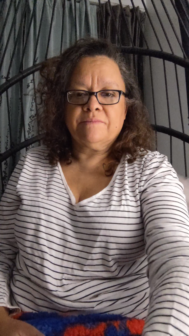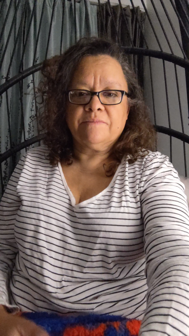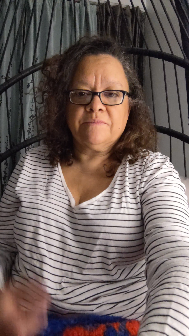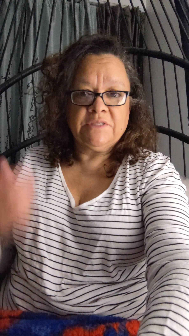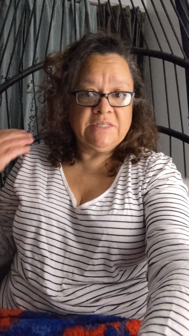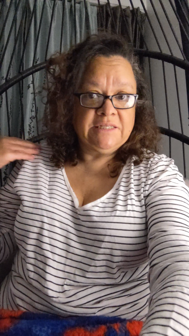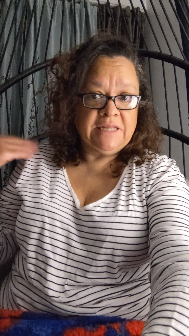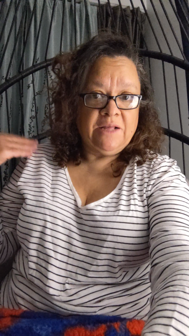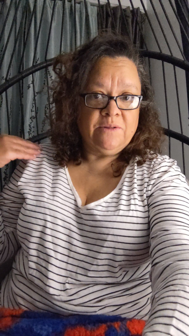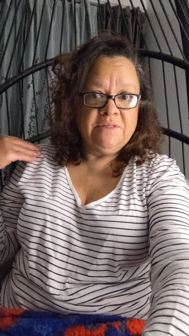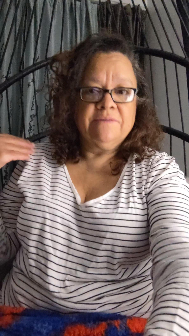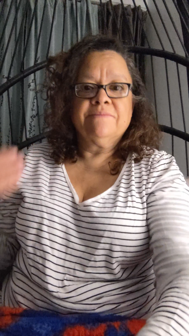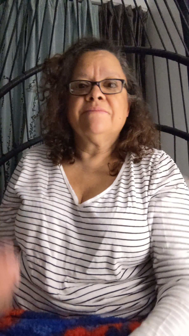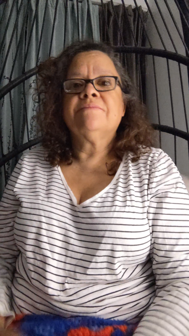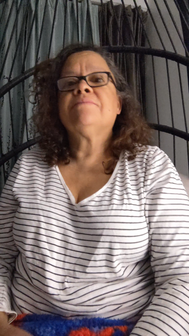shoulder